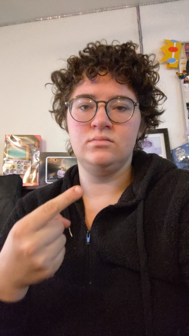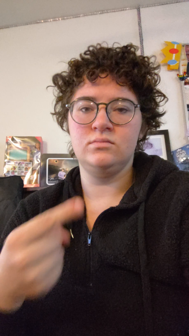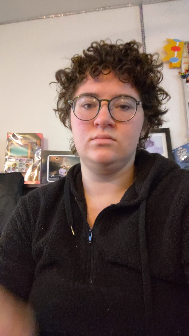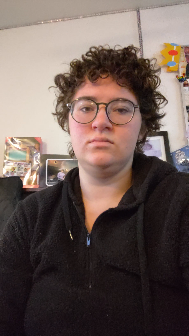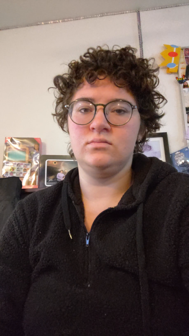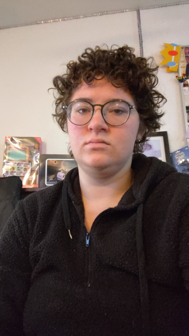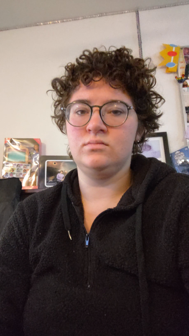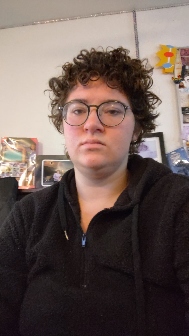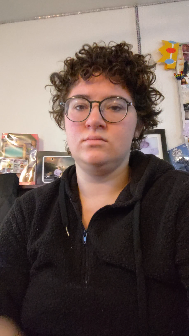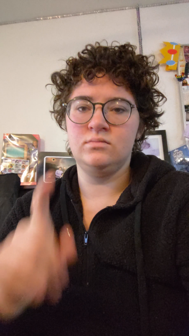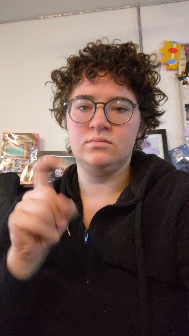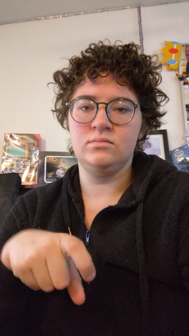must